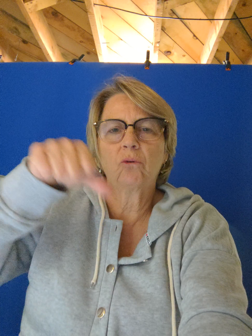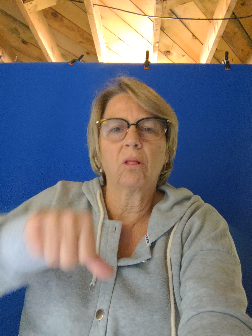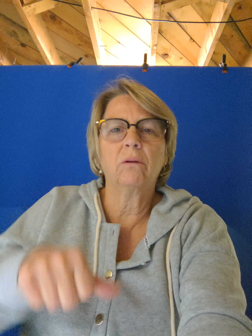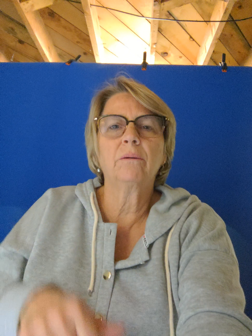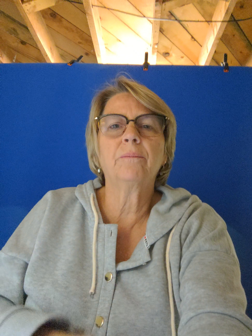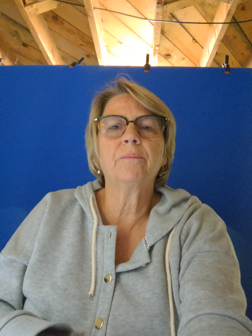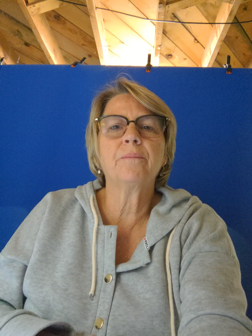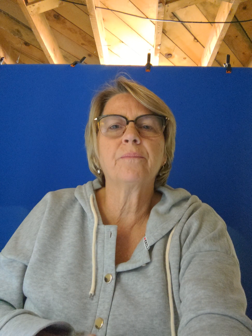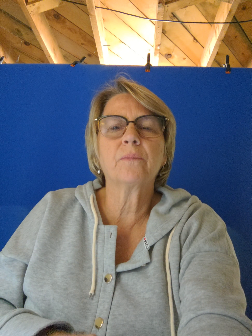puzzle